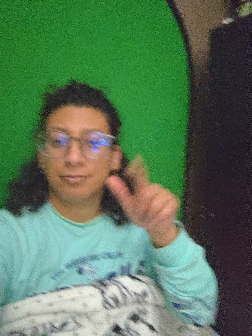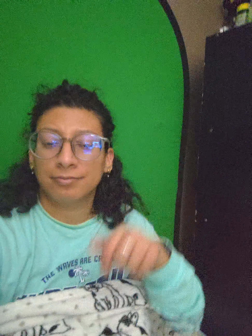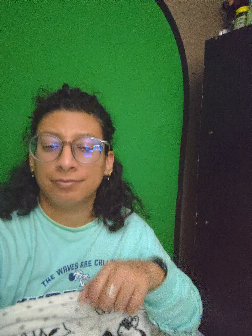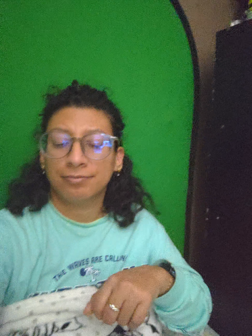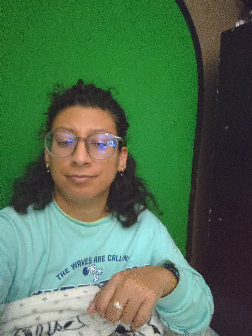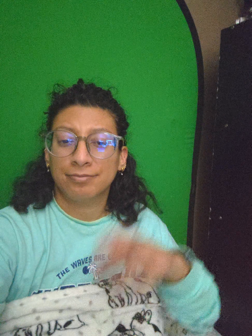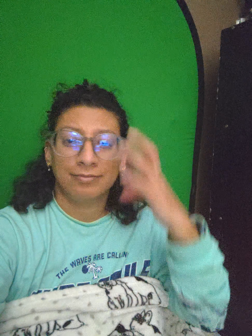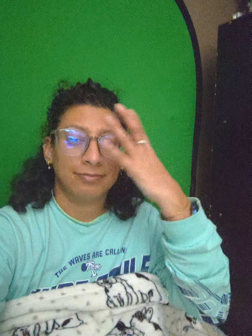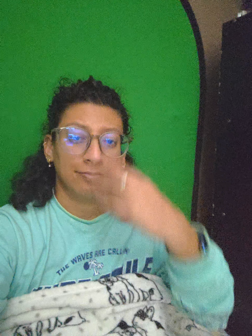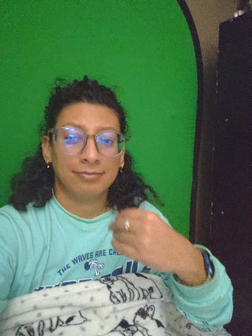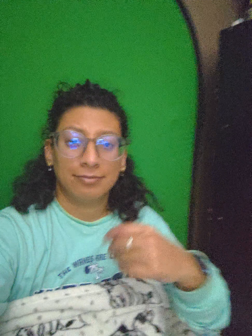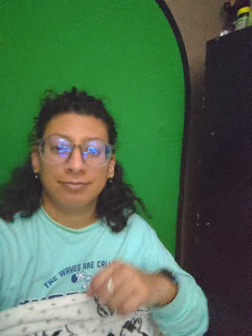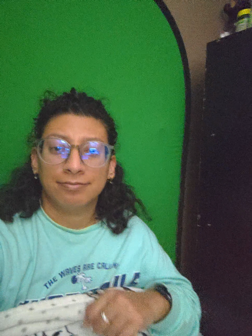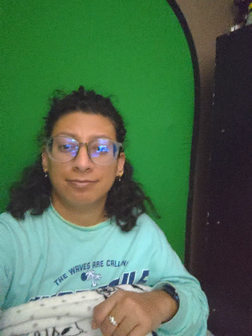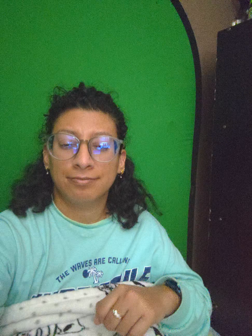sleep